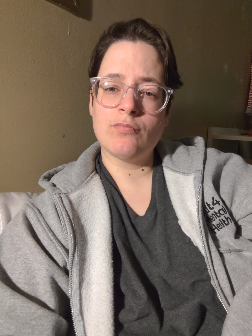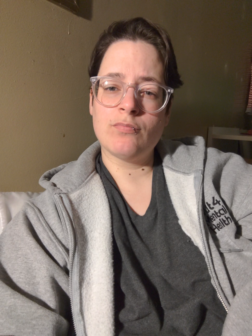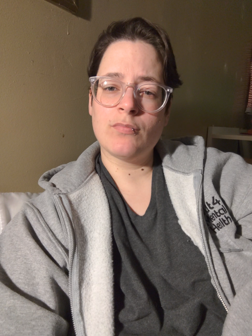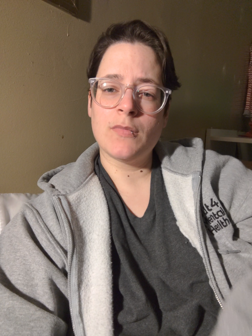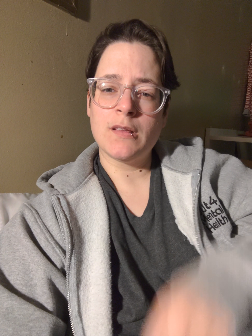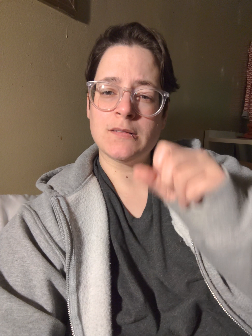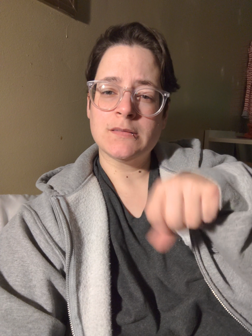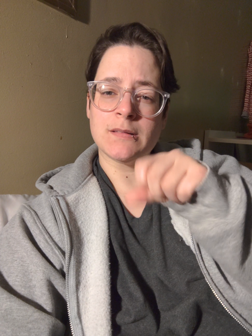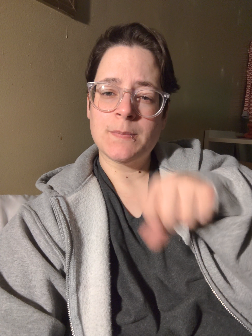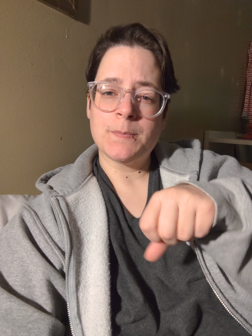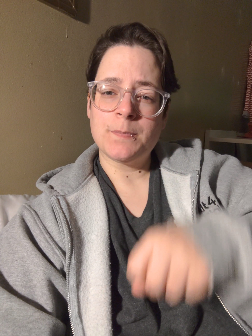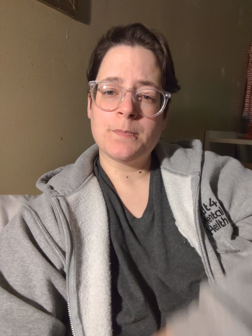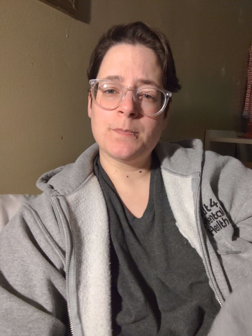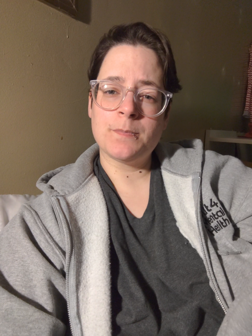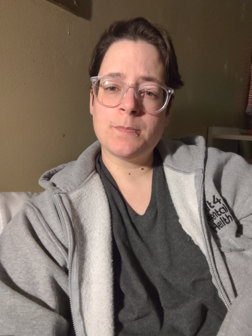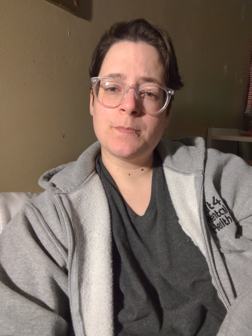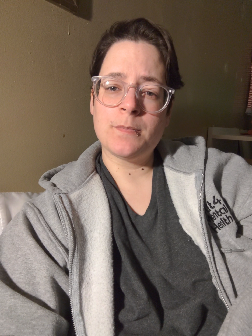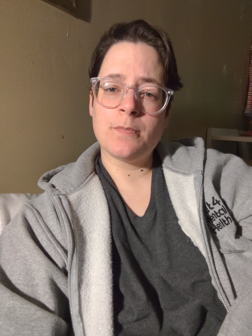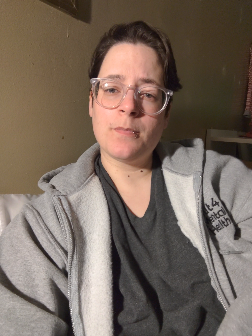yes